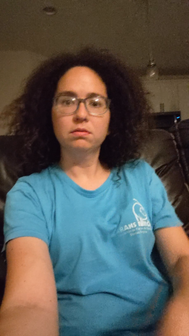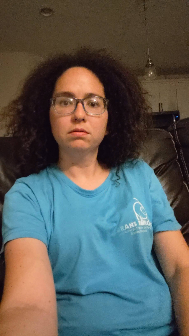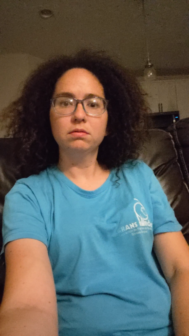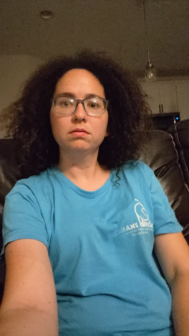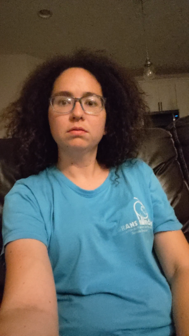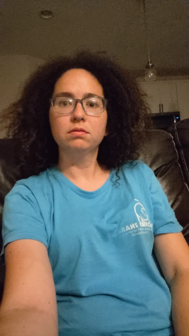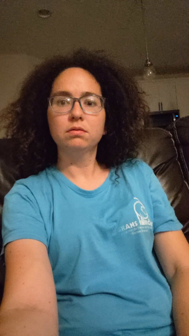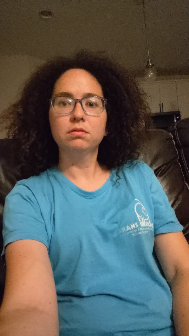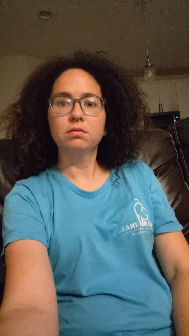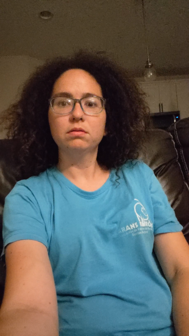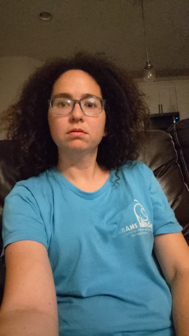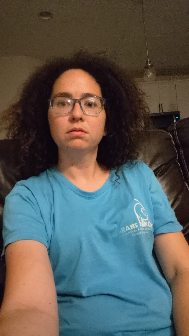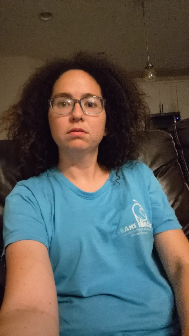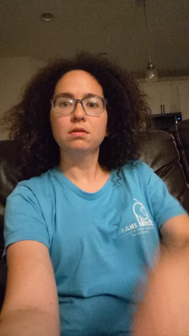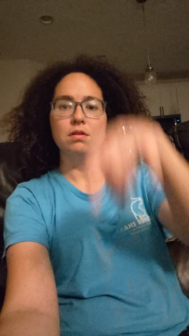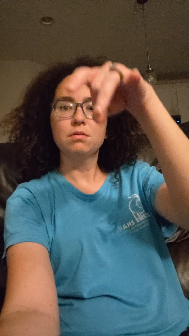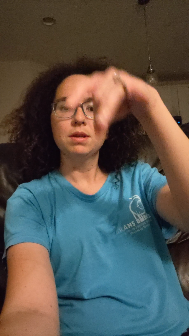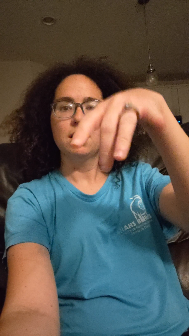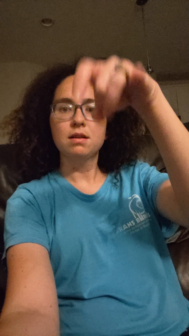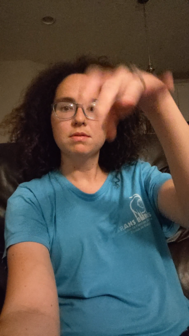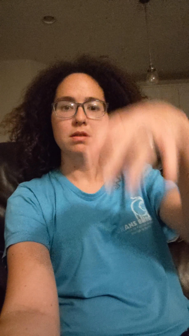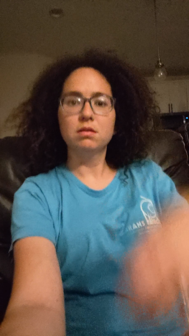pumpkin